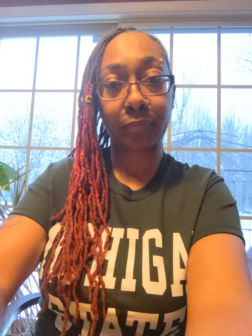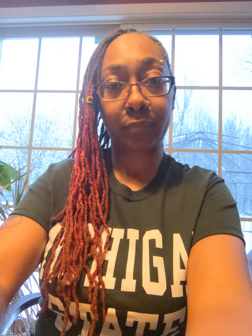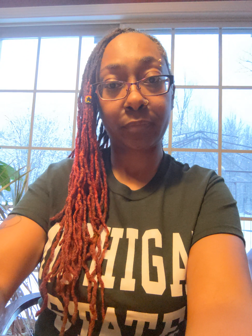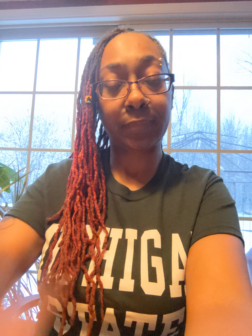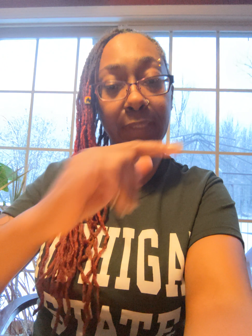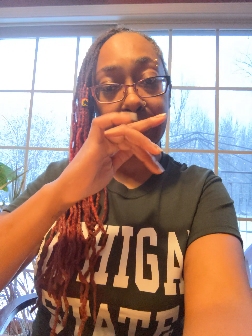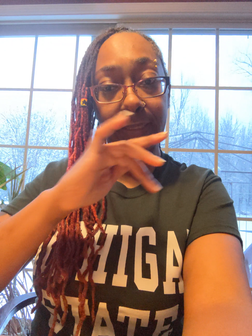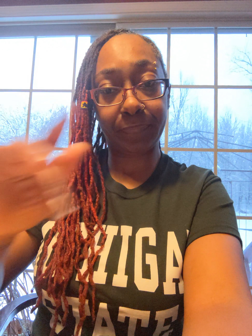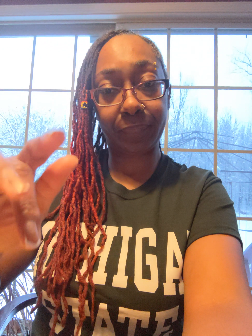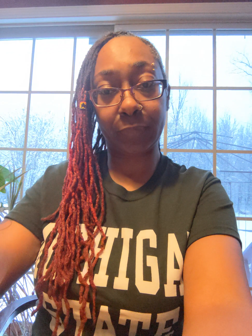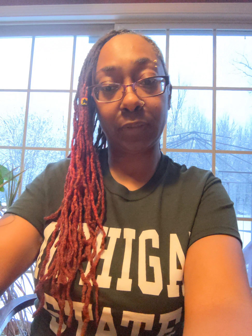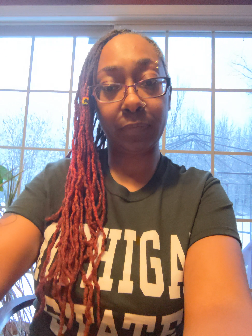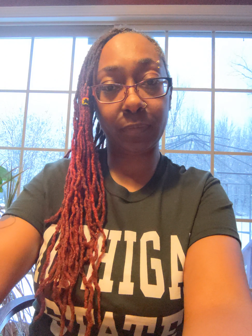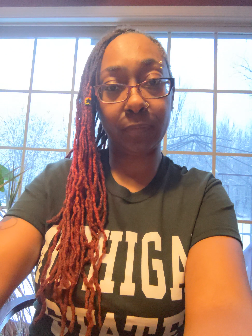empty